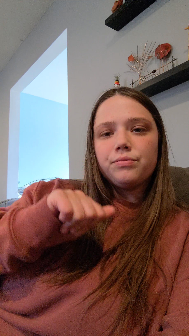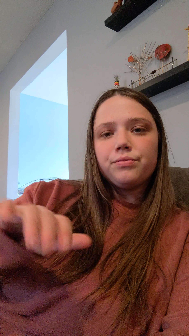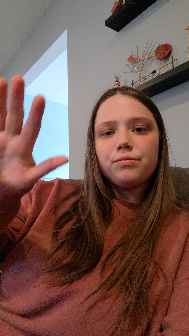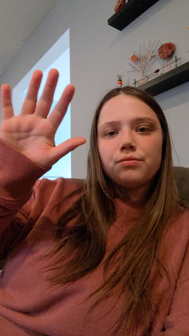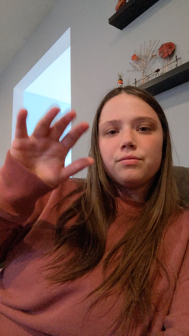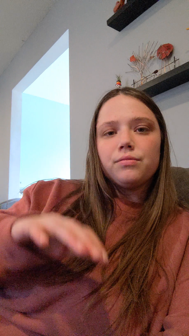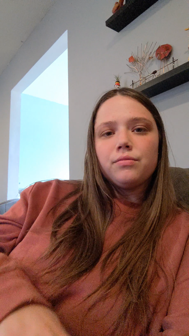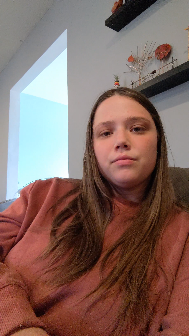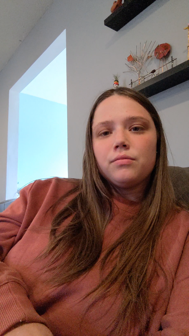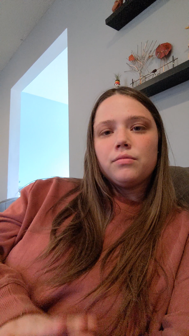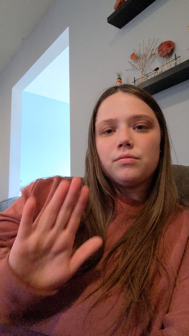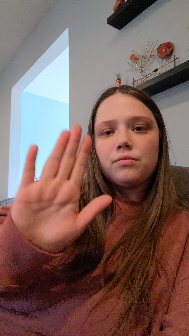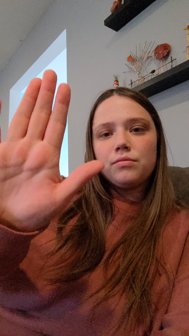push